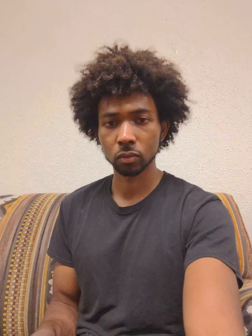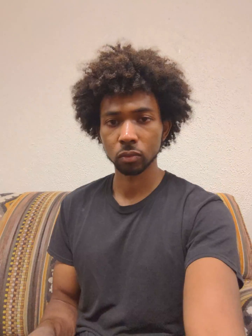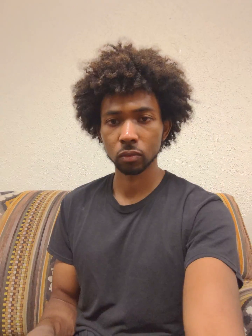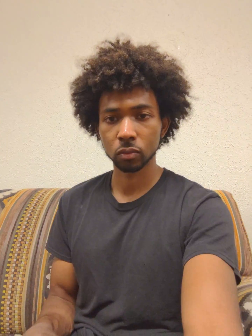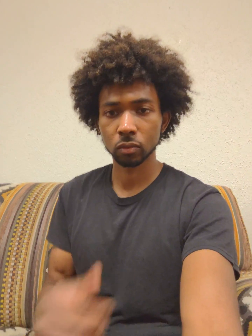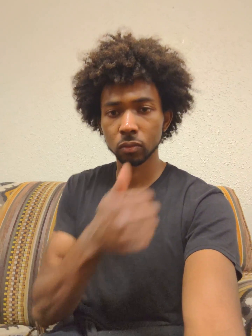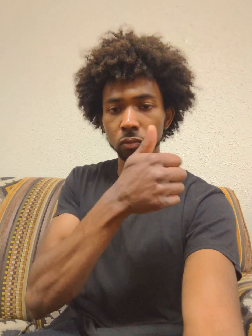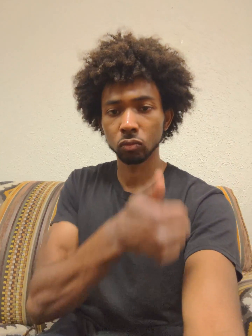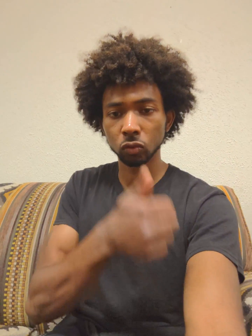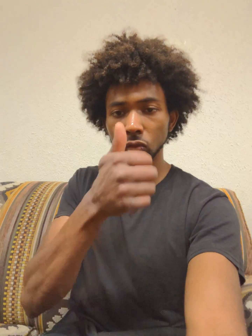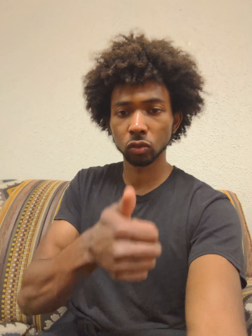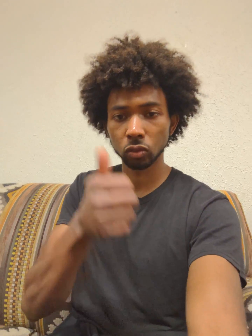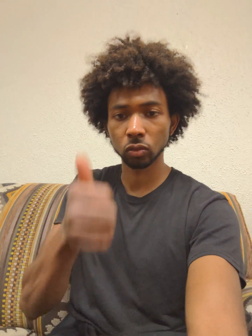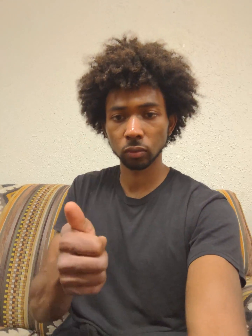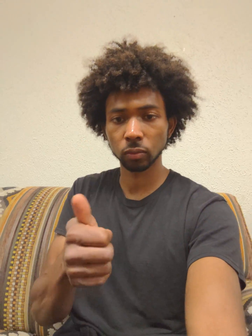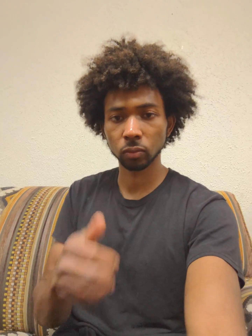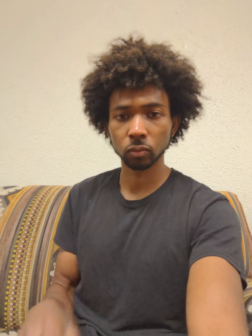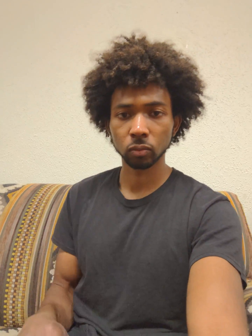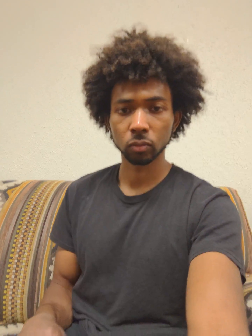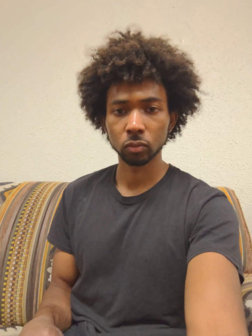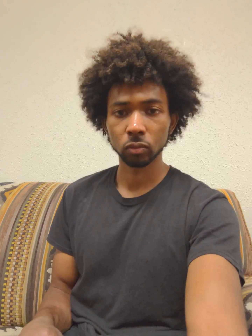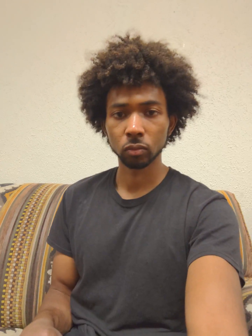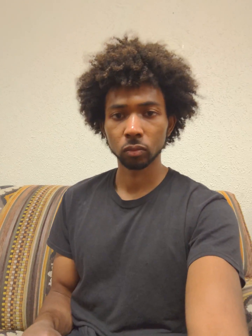each